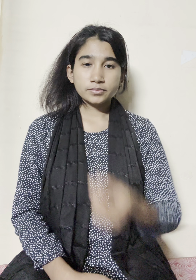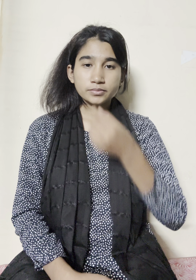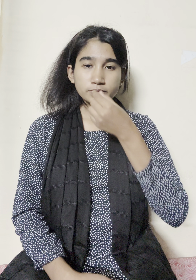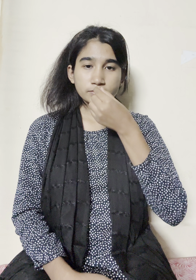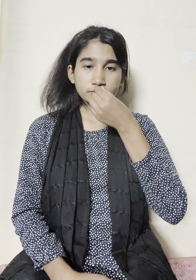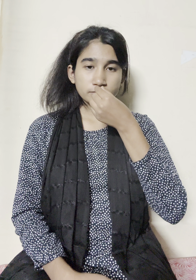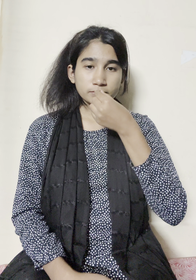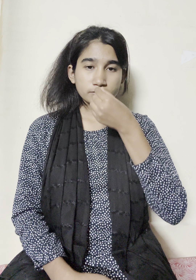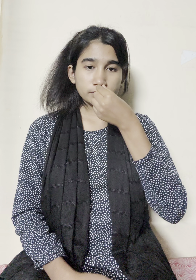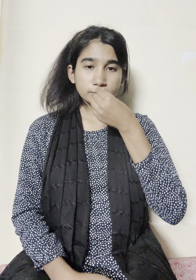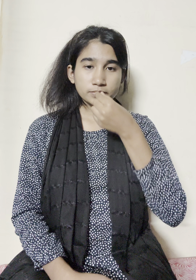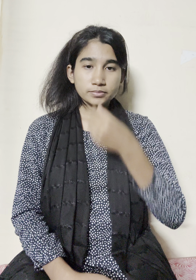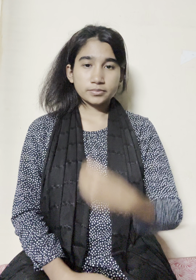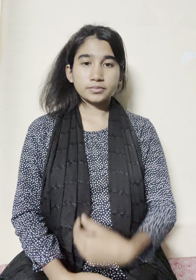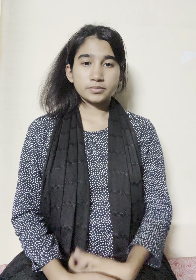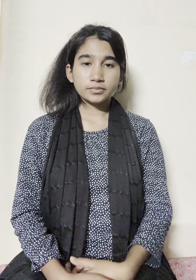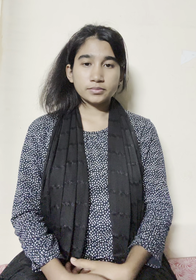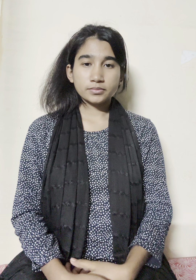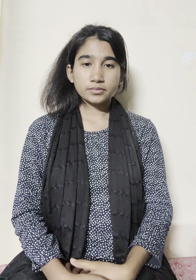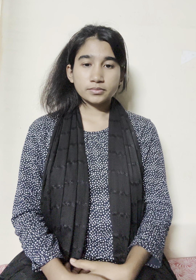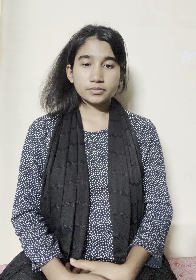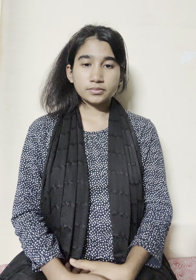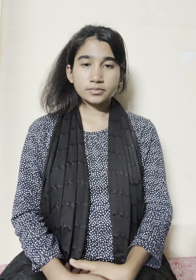মেয়ে